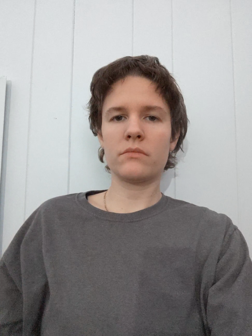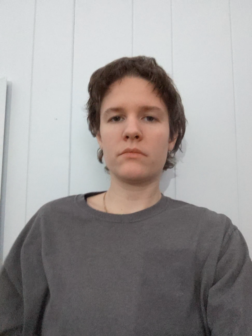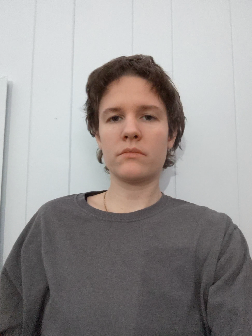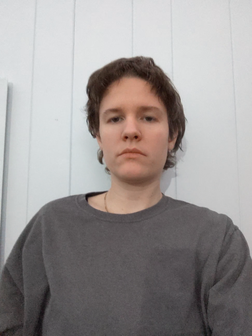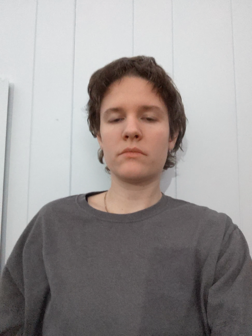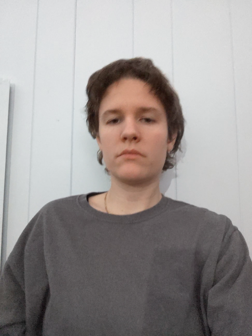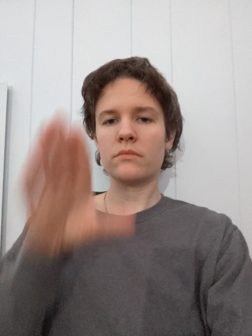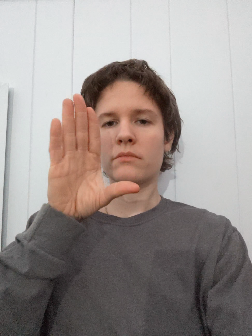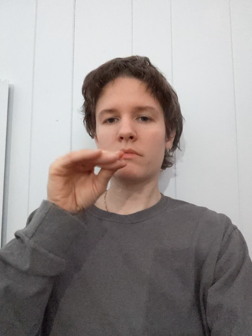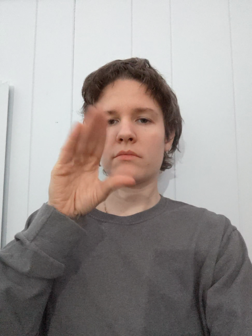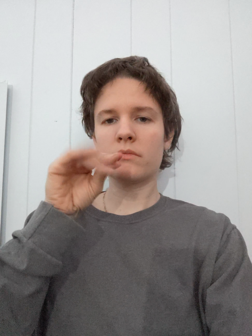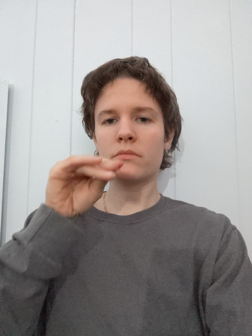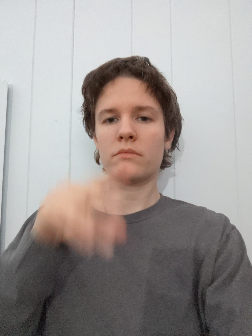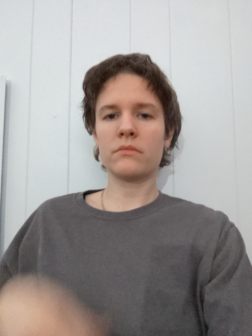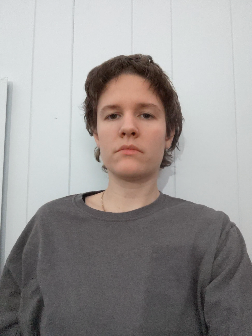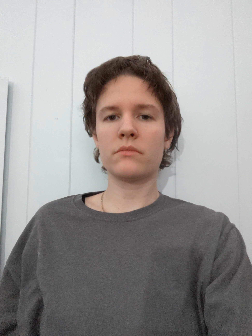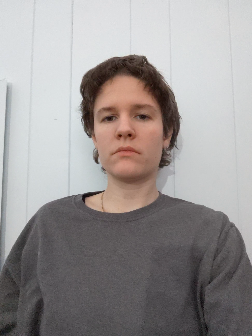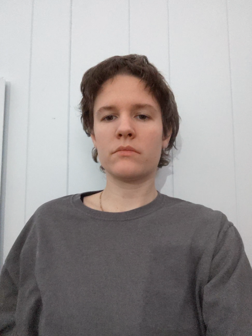goose